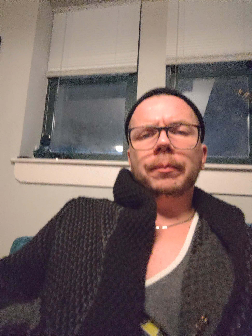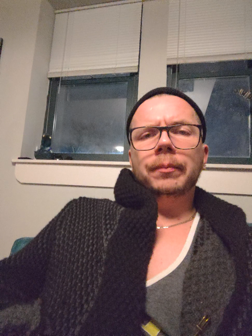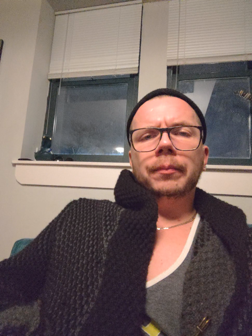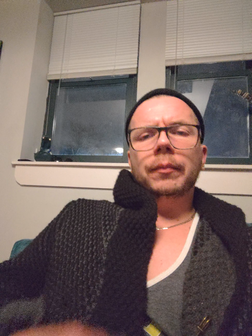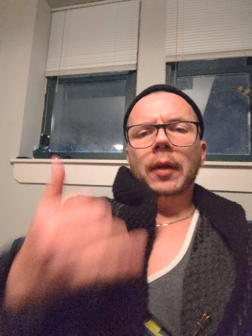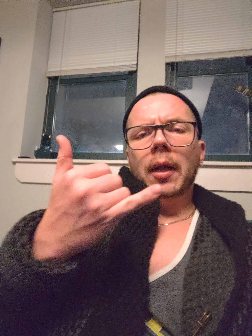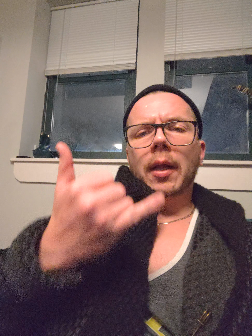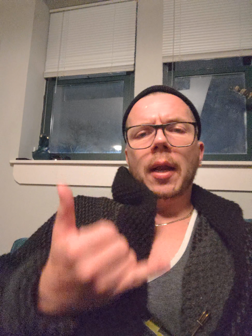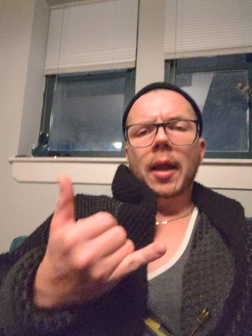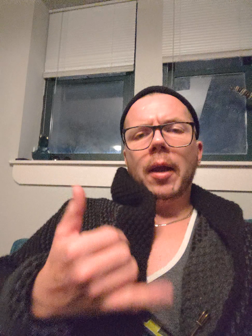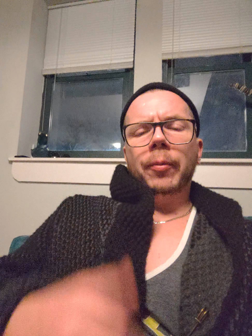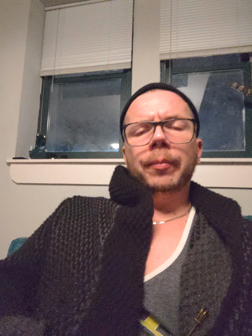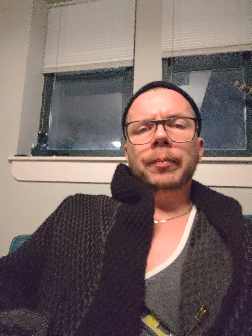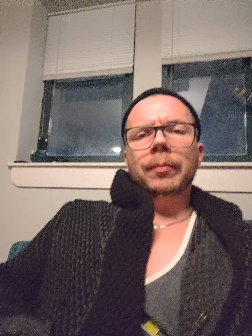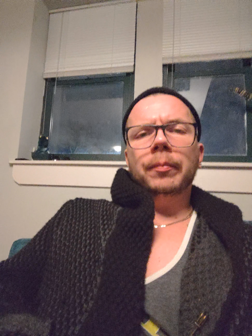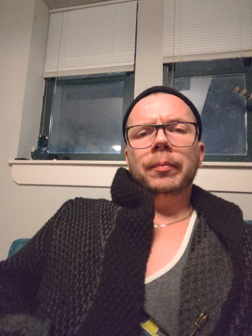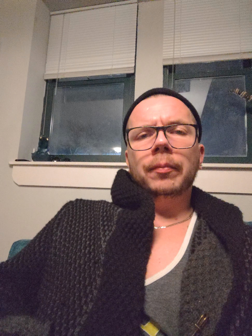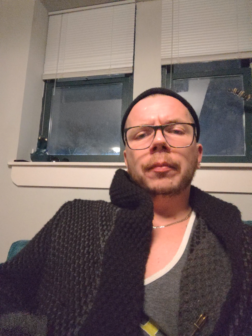now